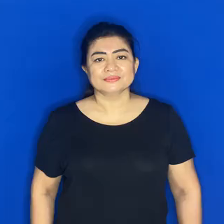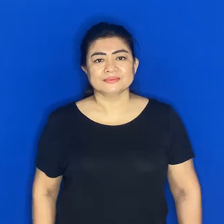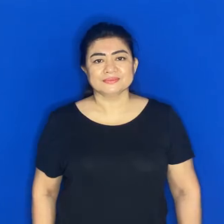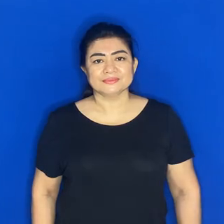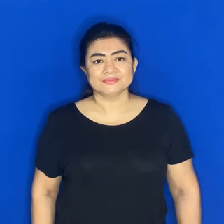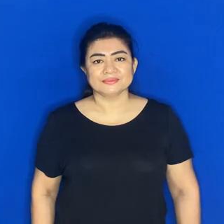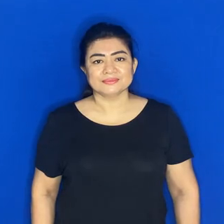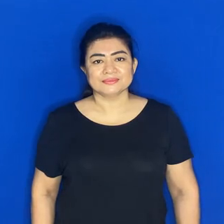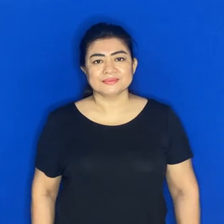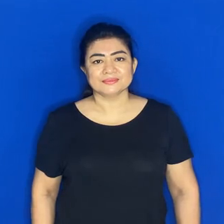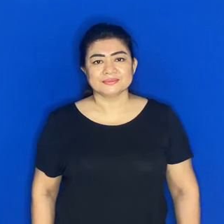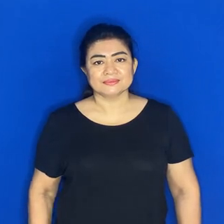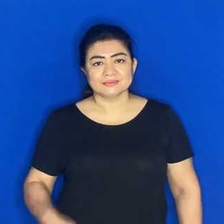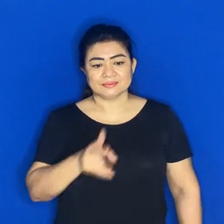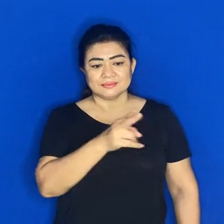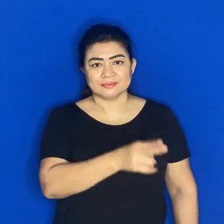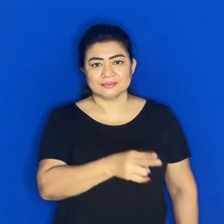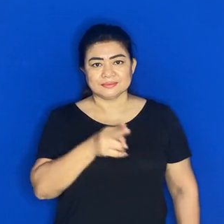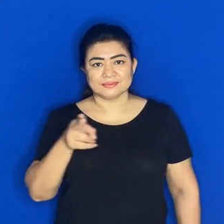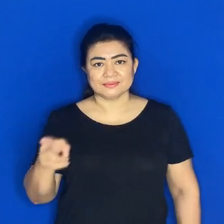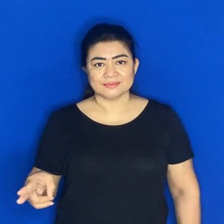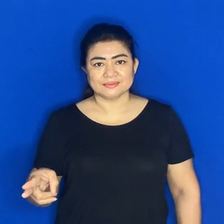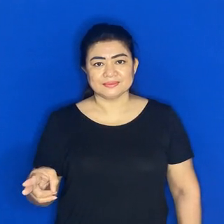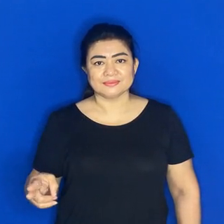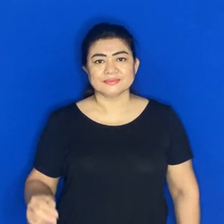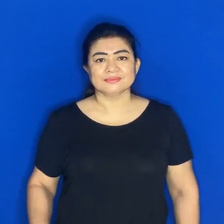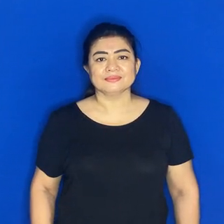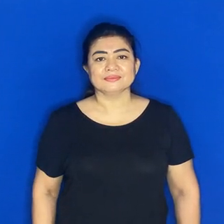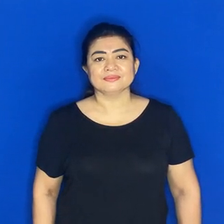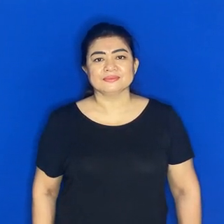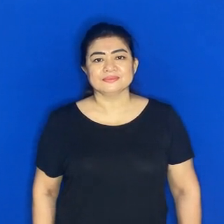hard of hearing